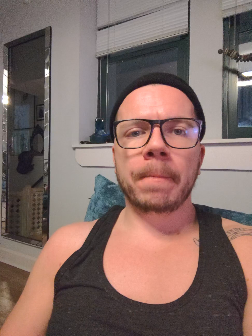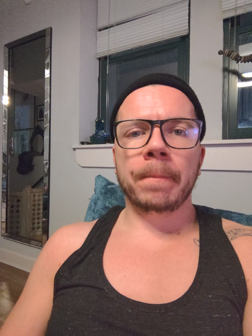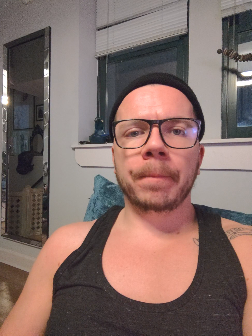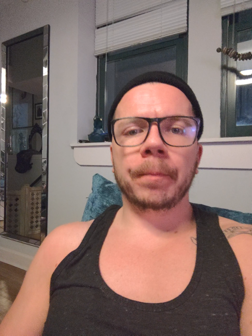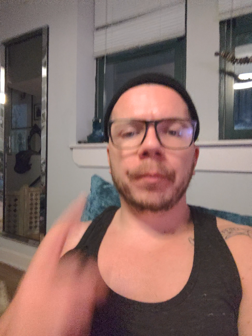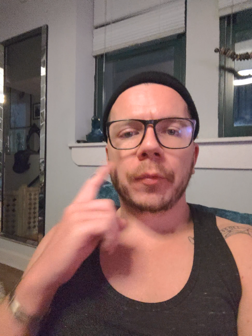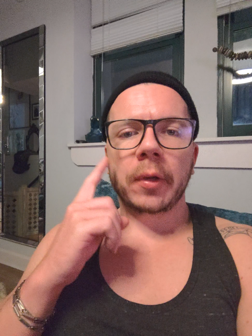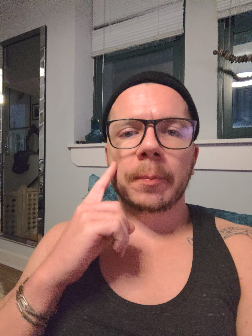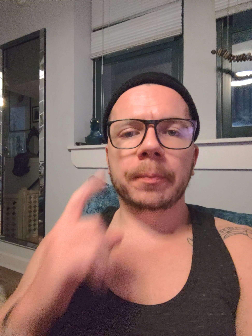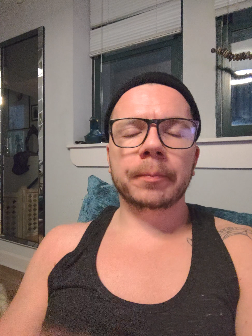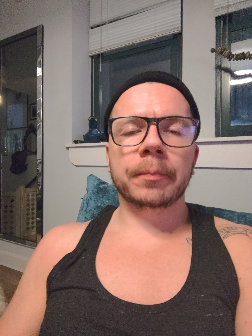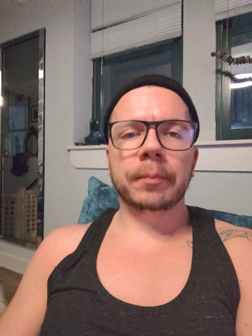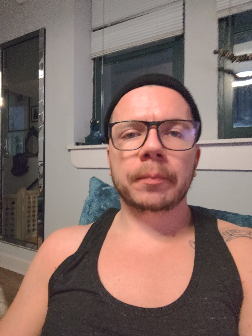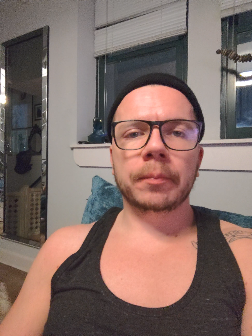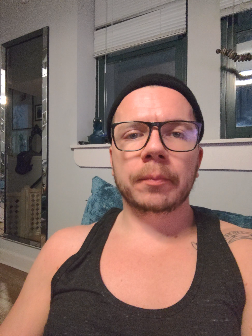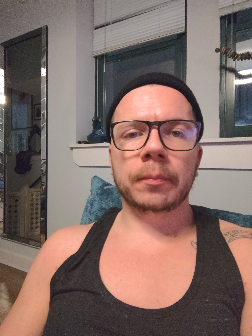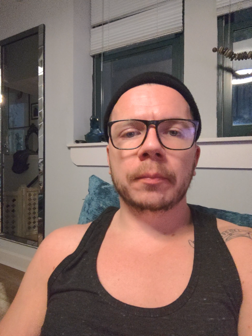cheek